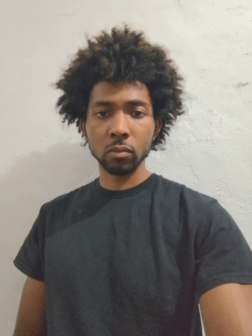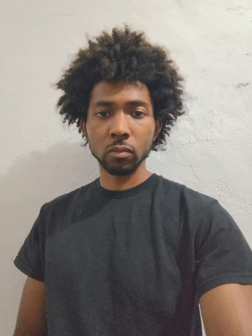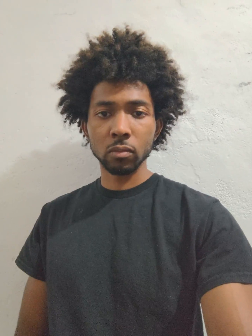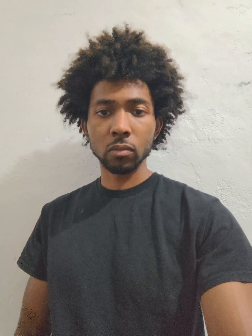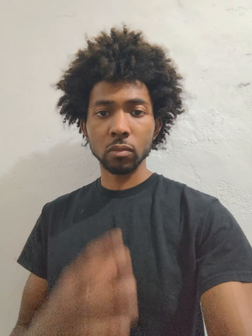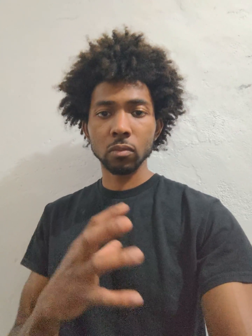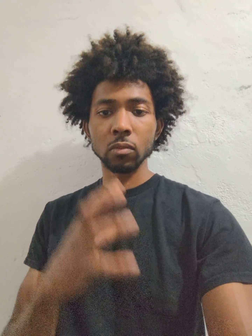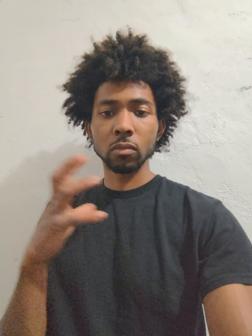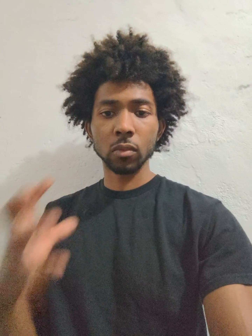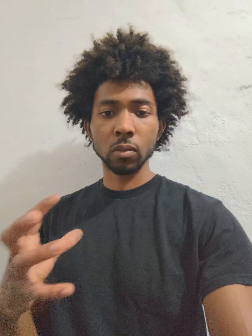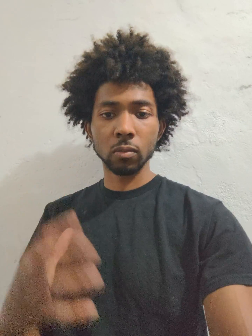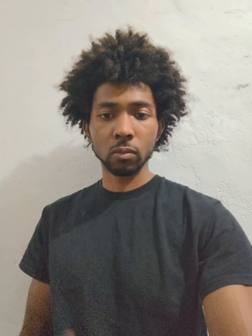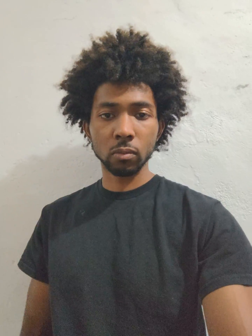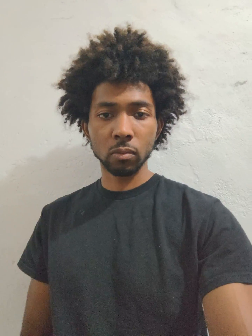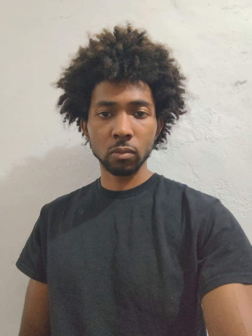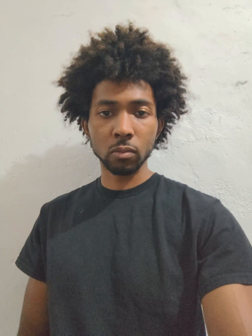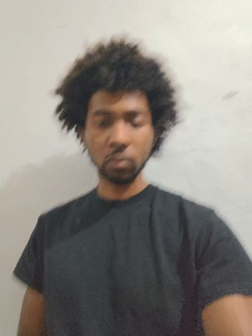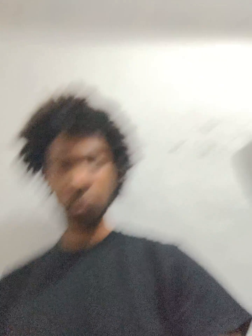a lot